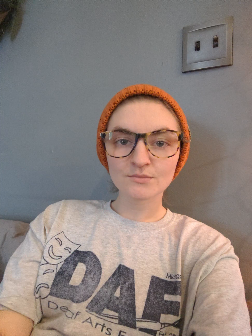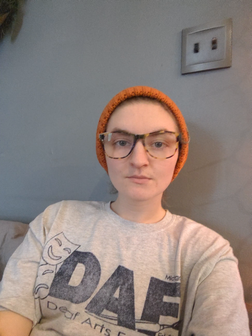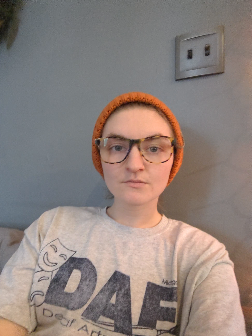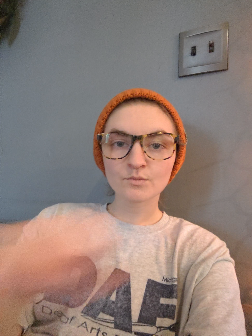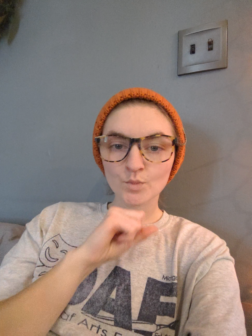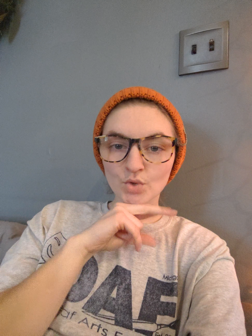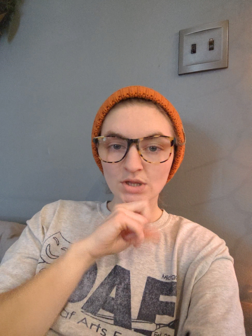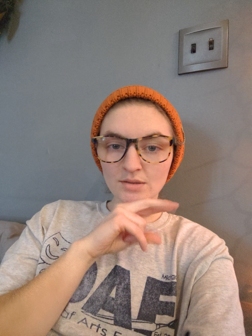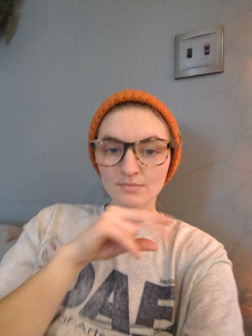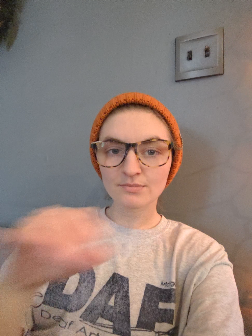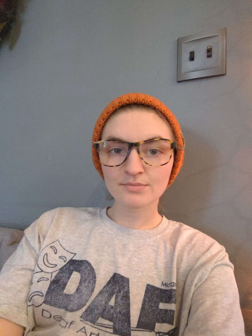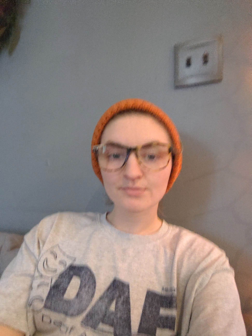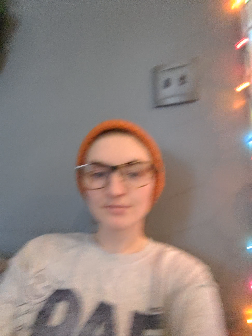frog